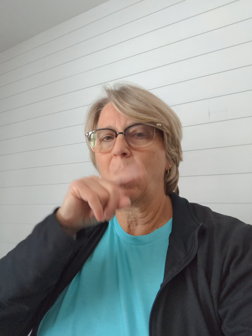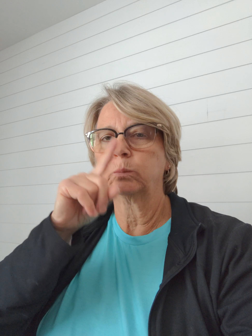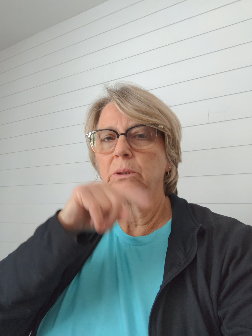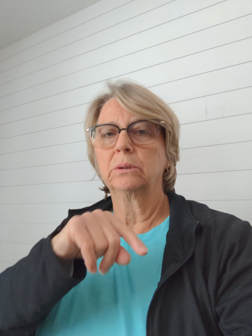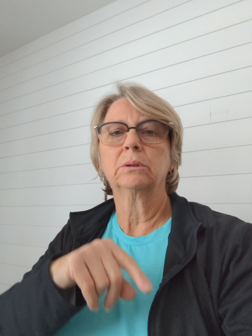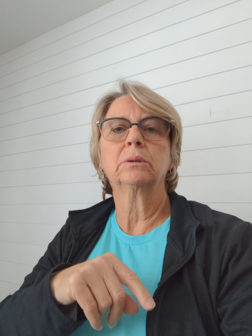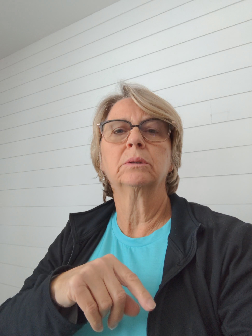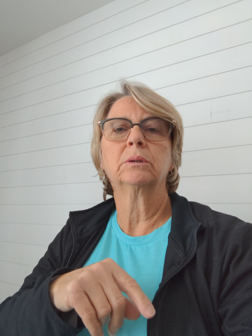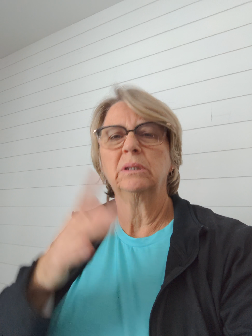mouse